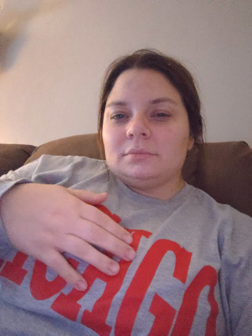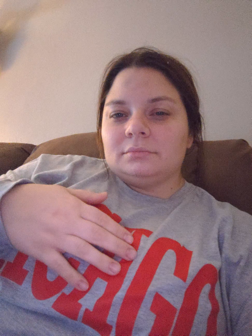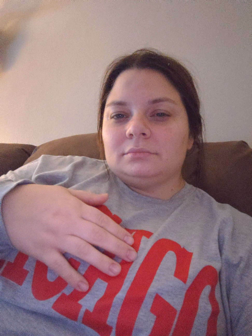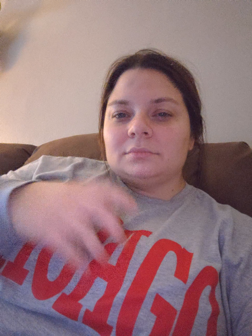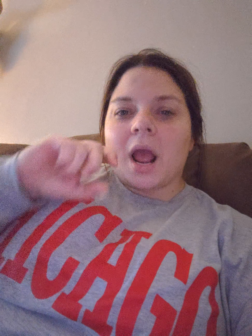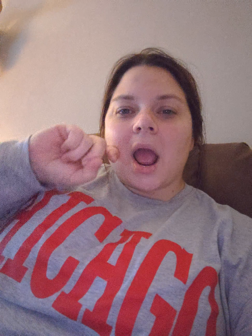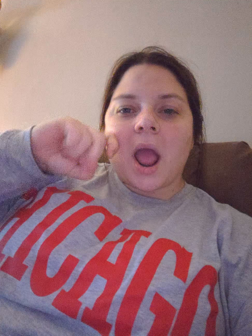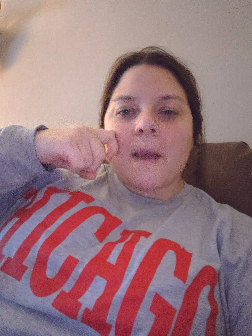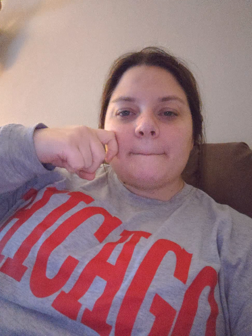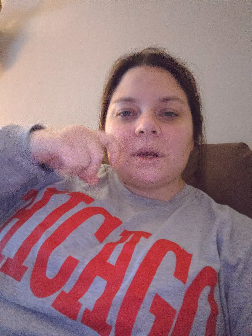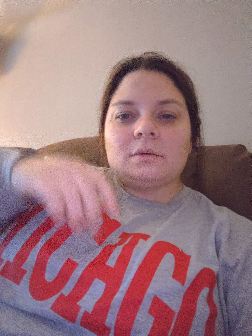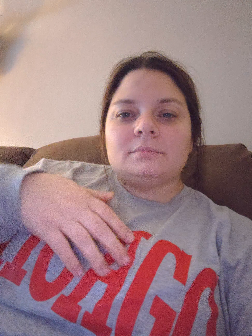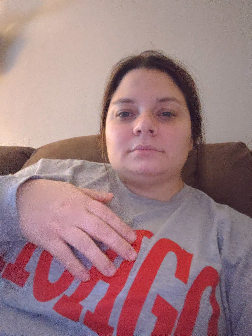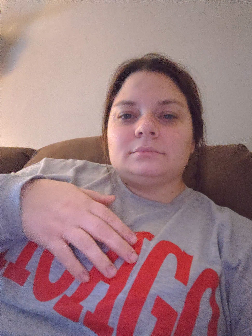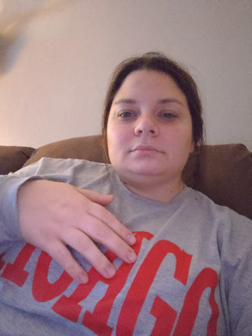apple